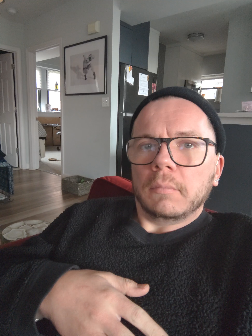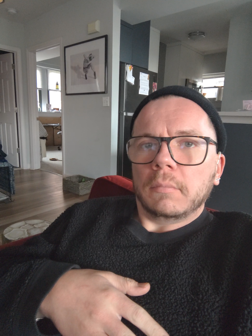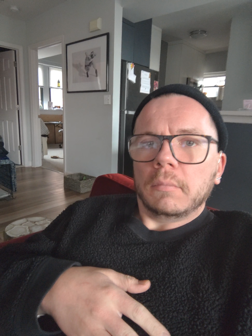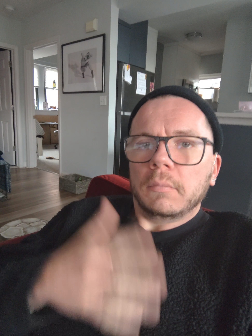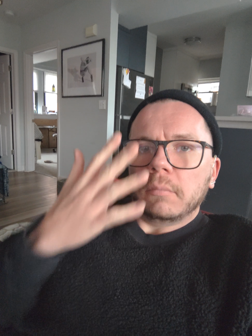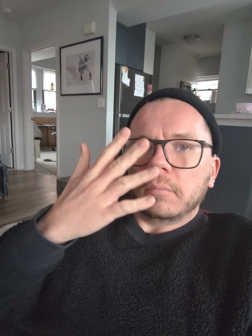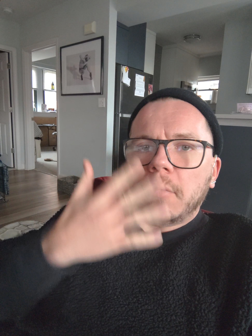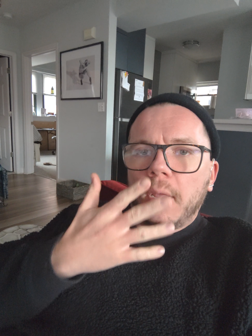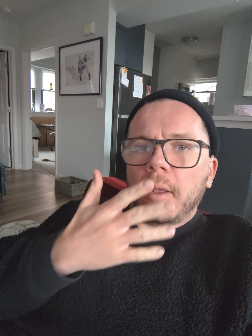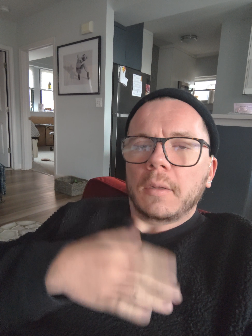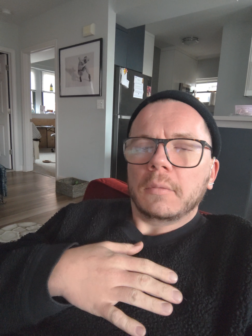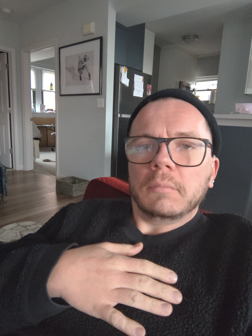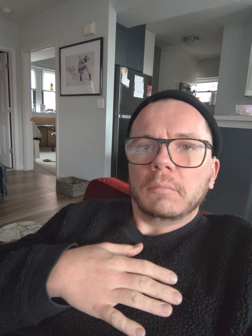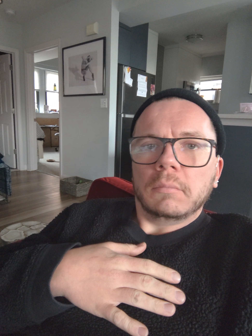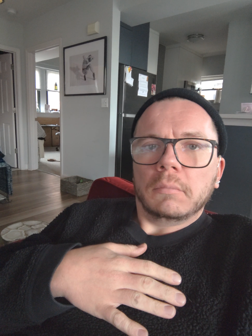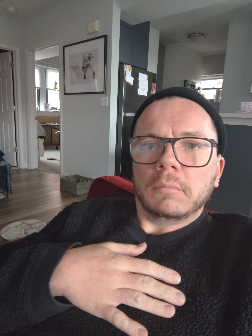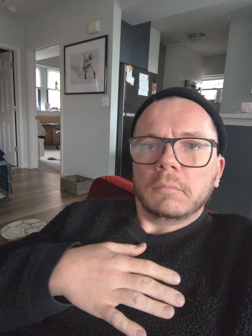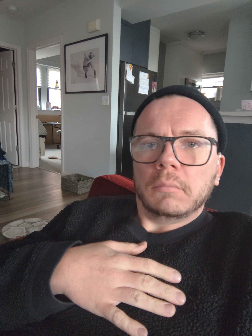sad